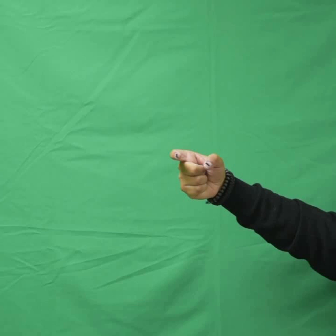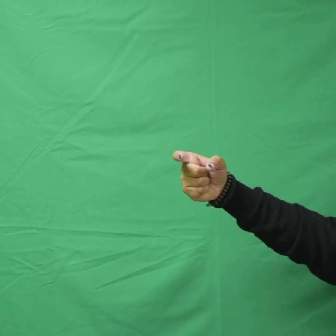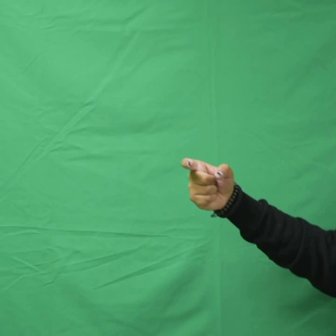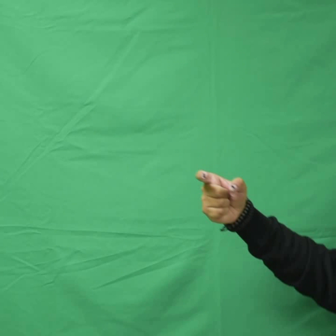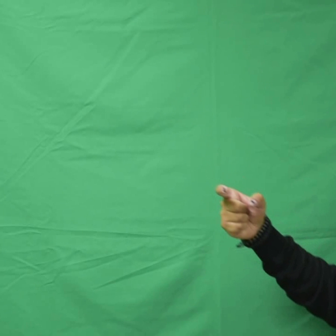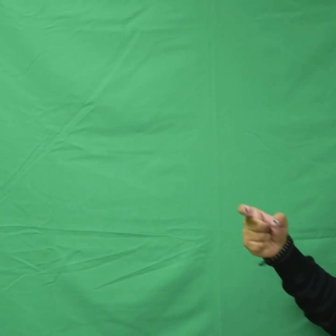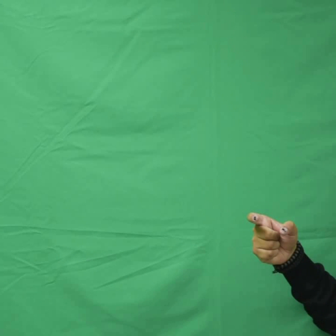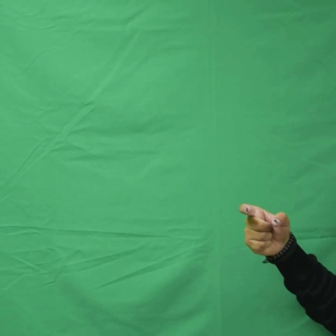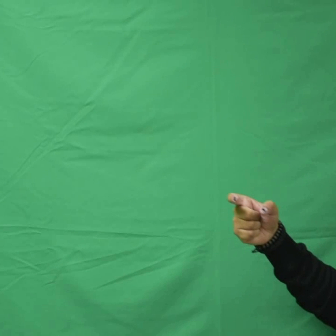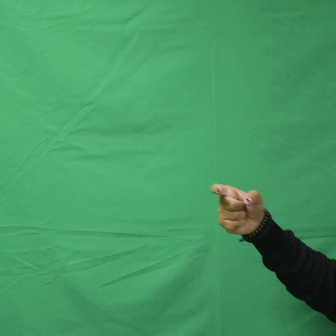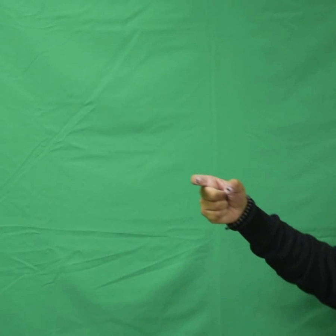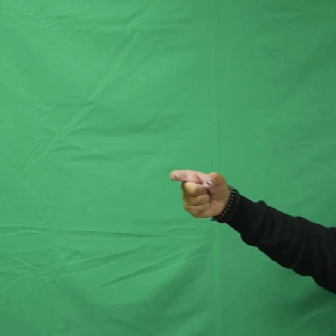Q